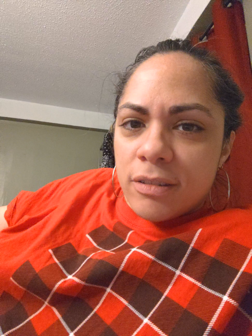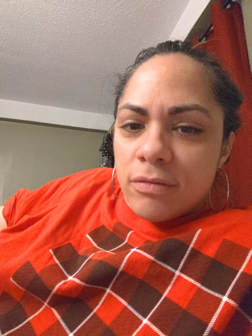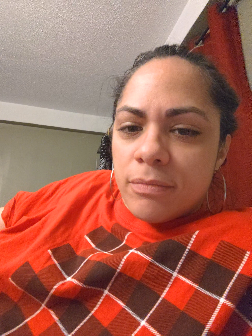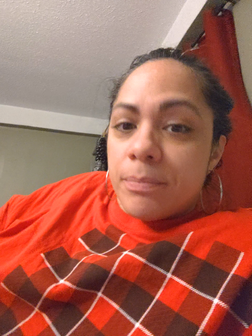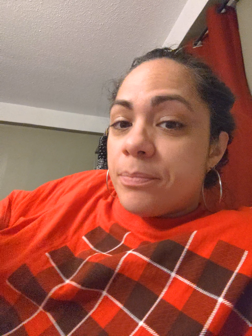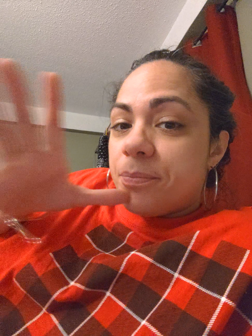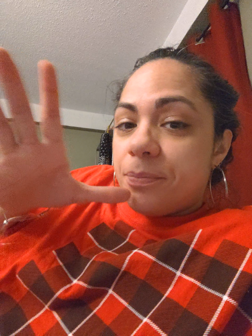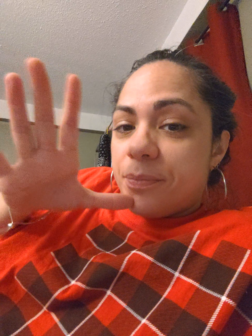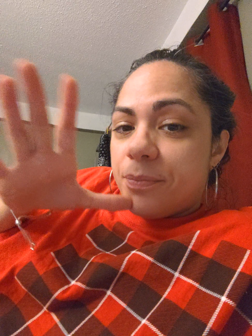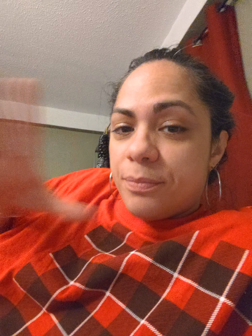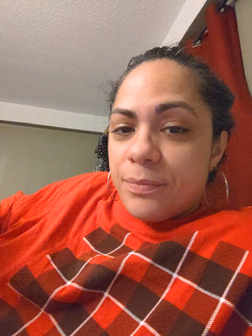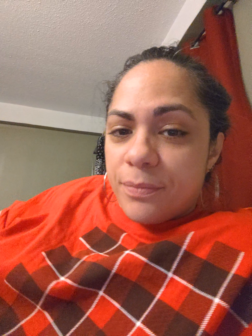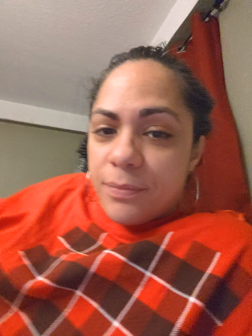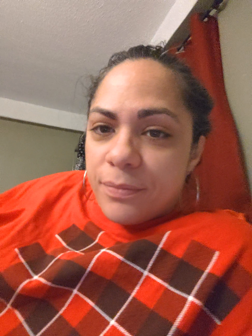mom